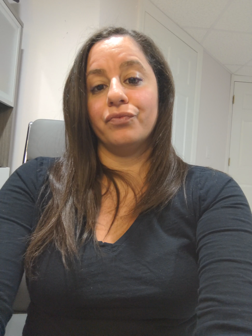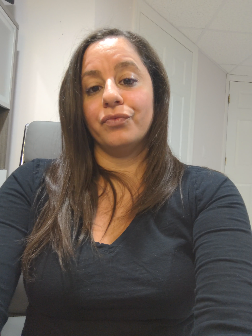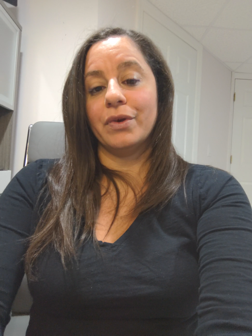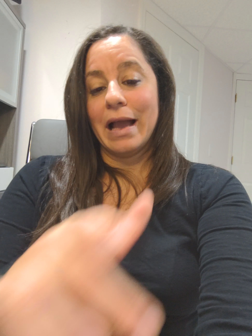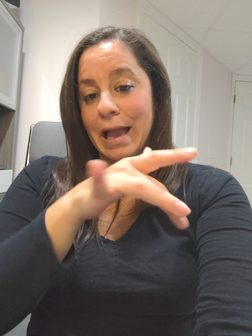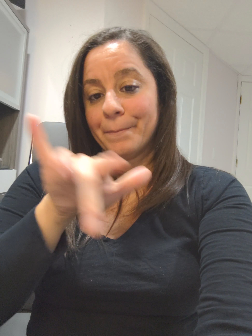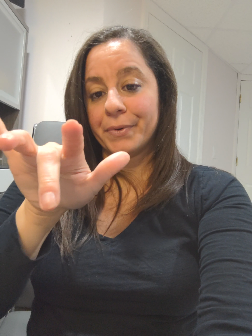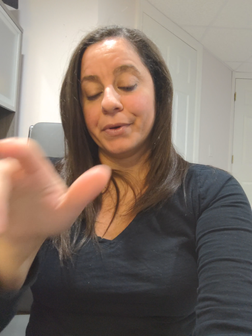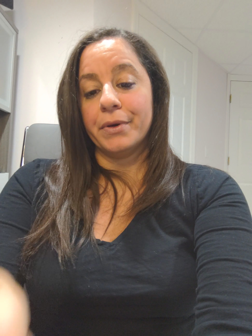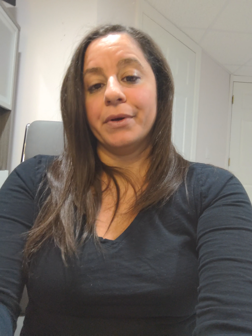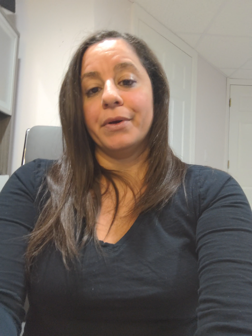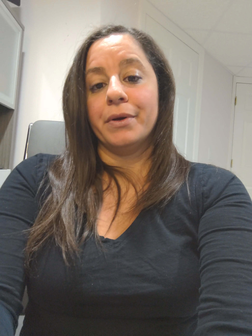empty